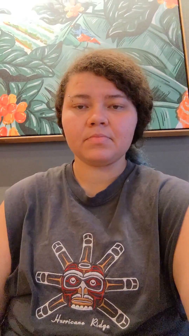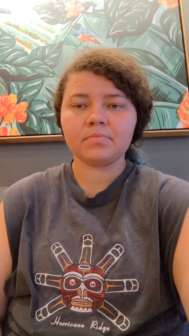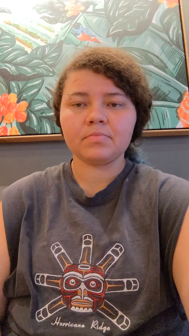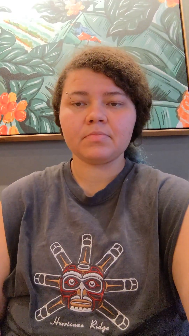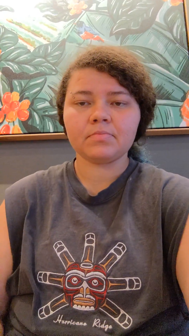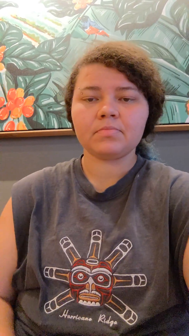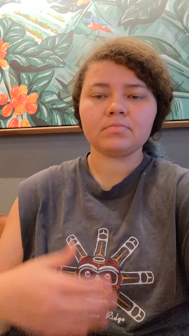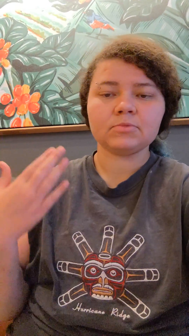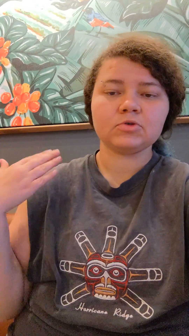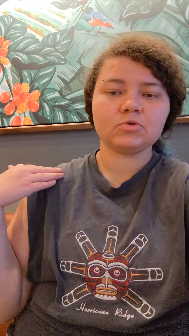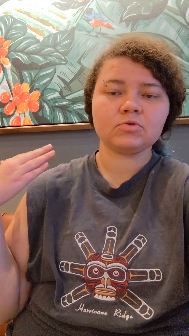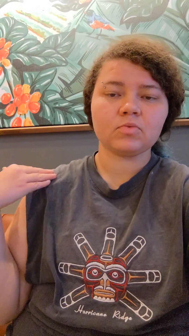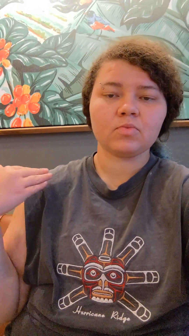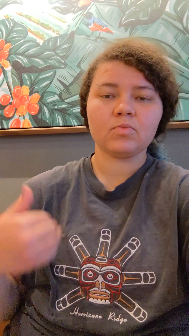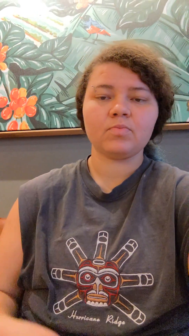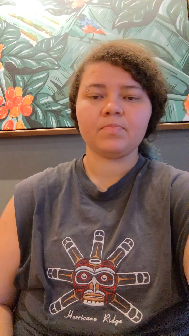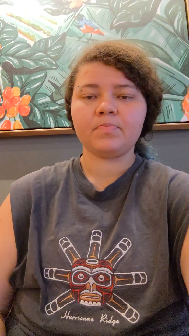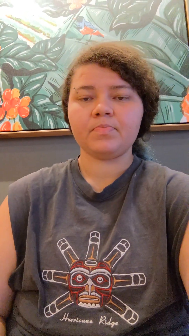shoulder